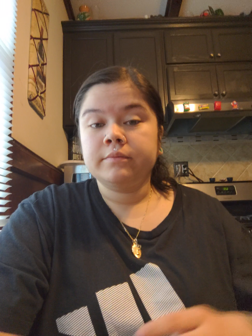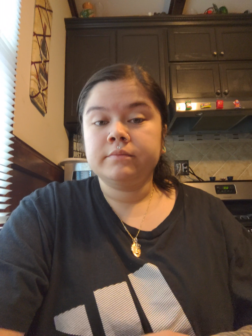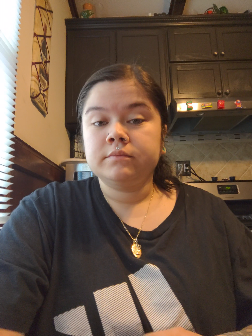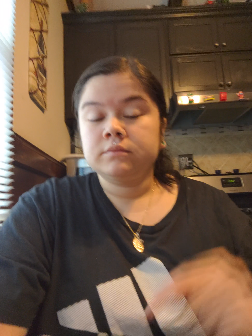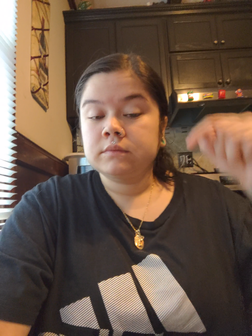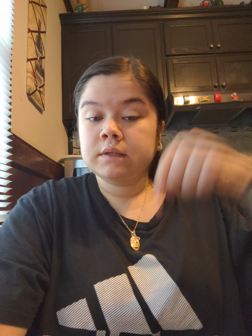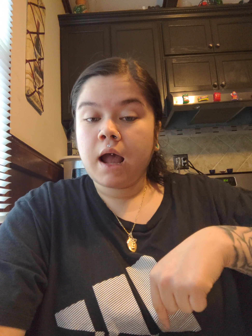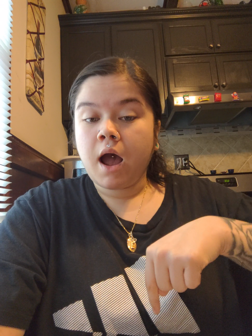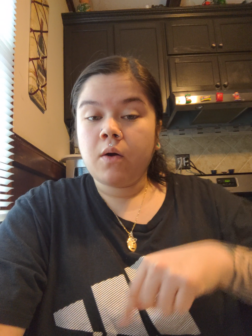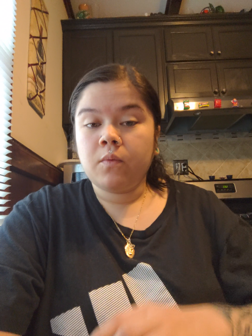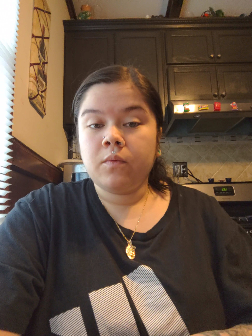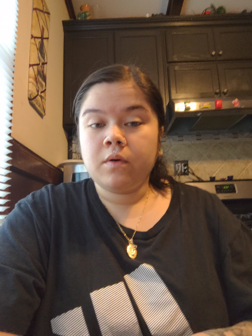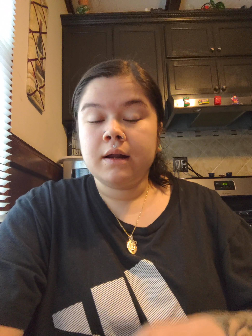down